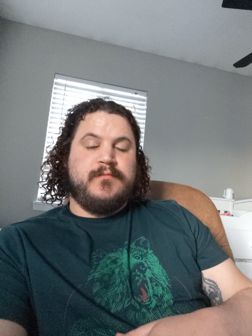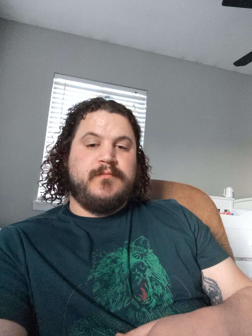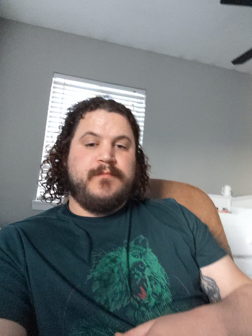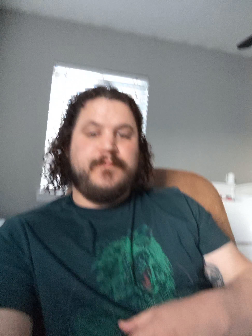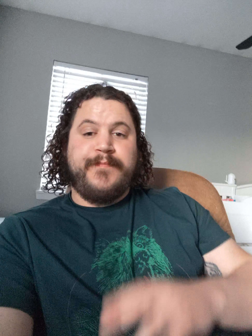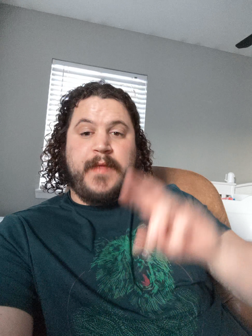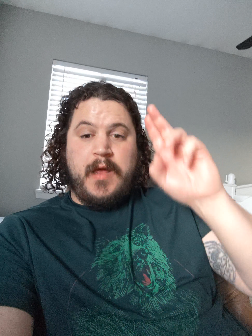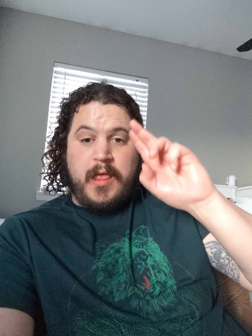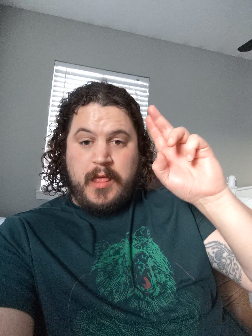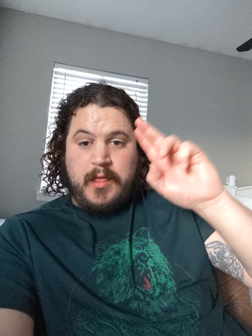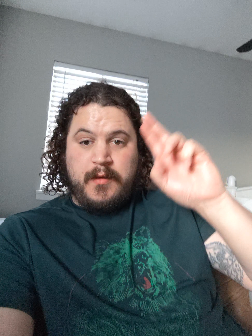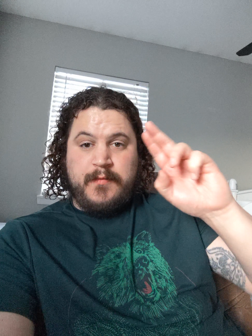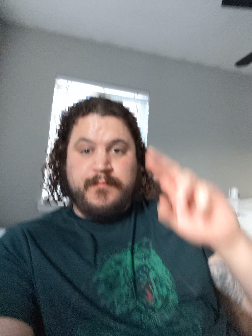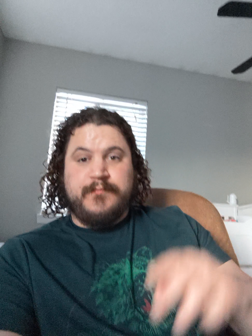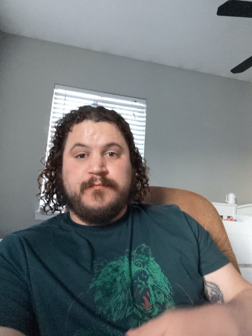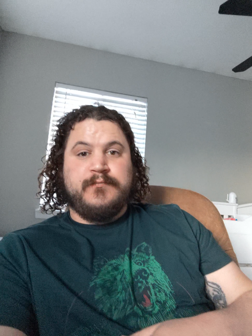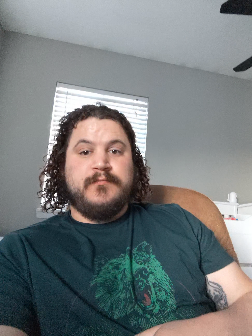uncle